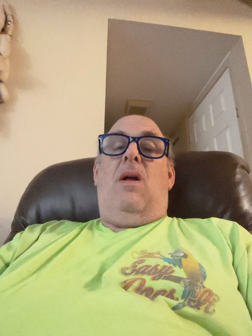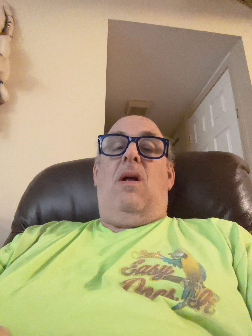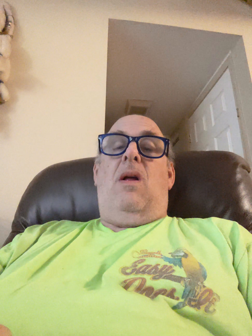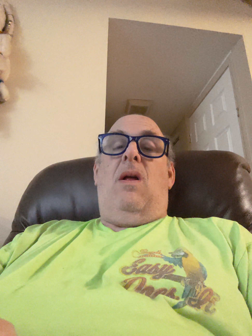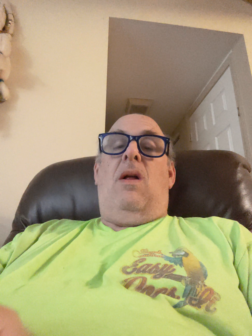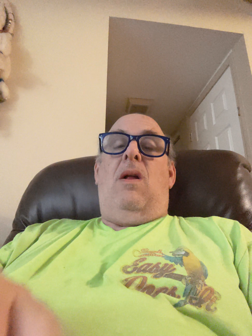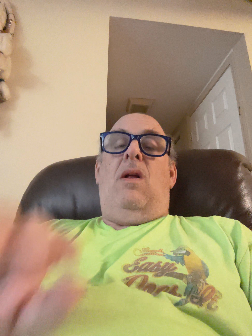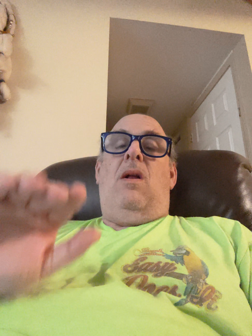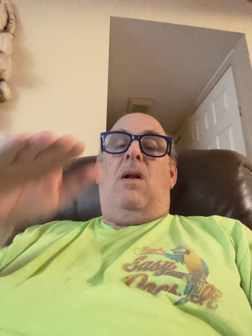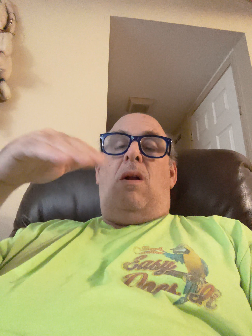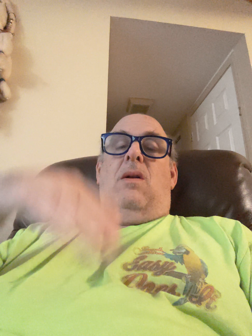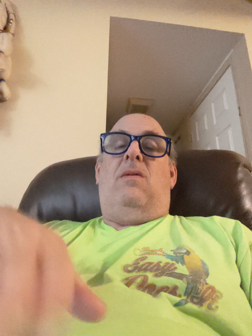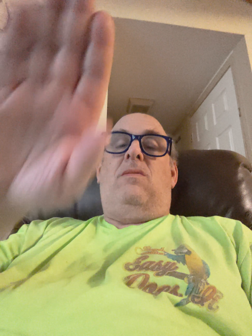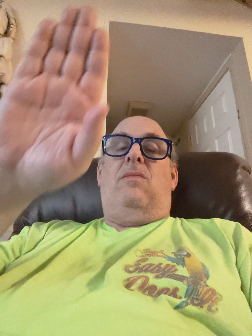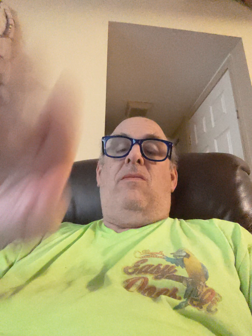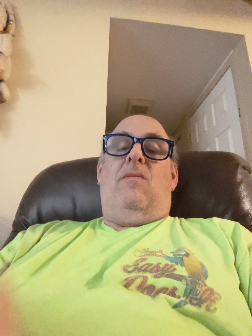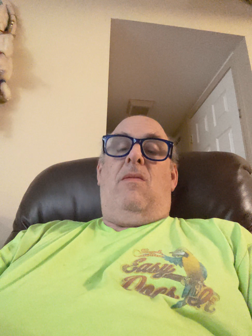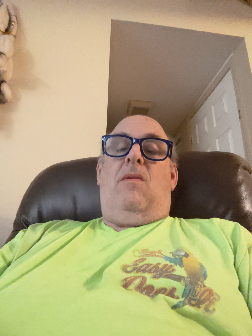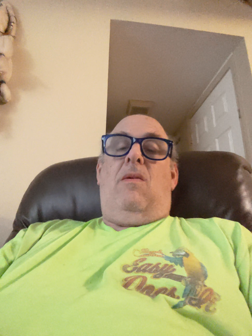into